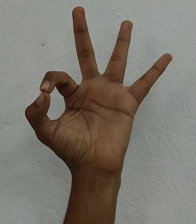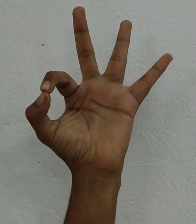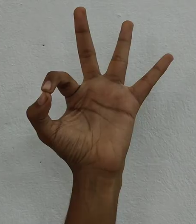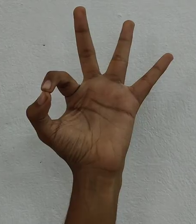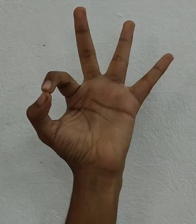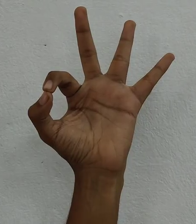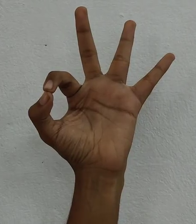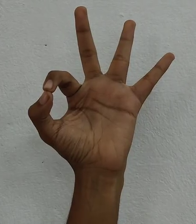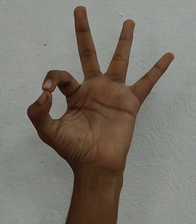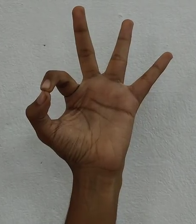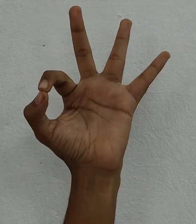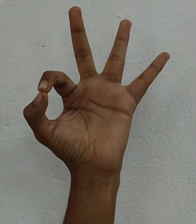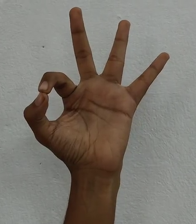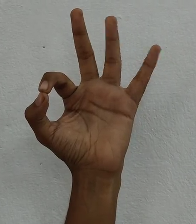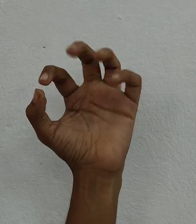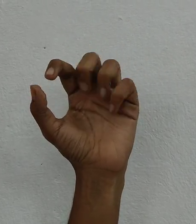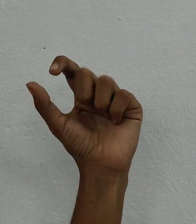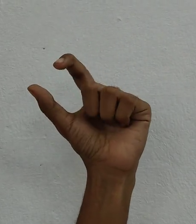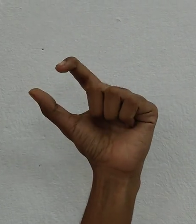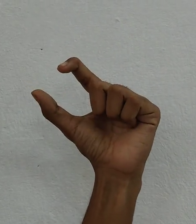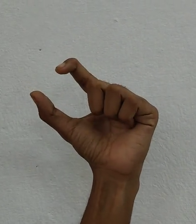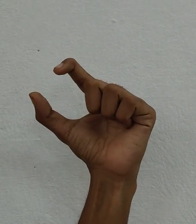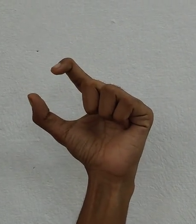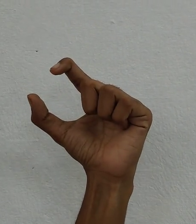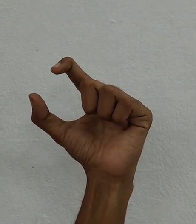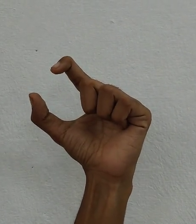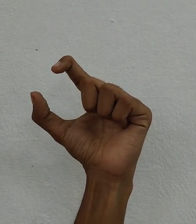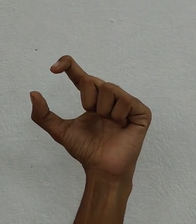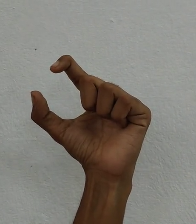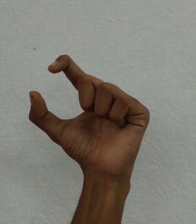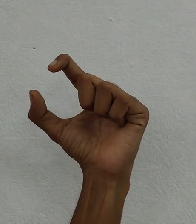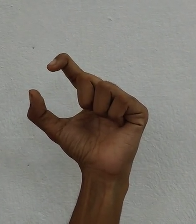ഓ